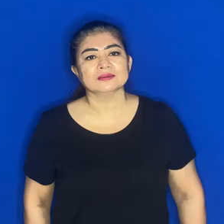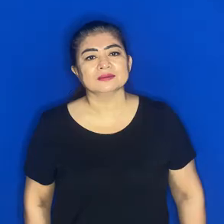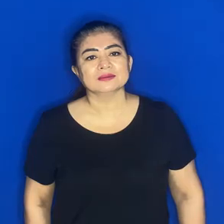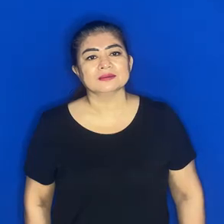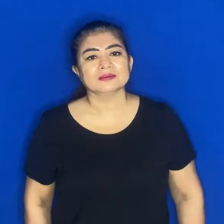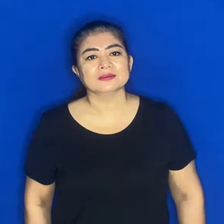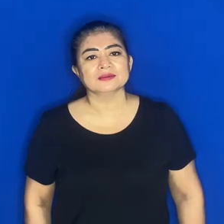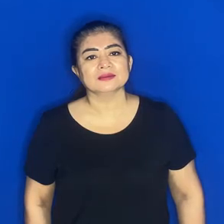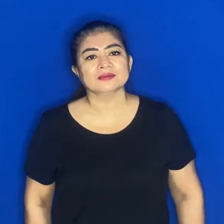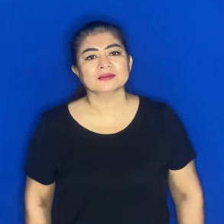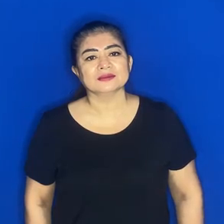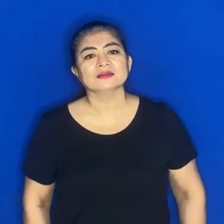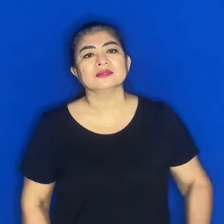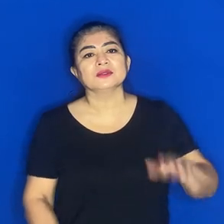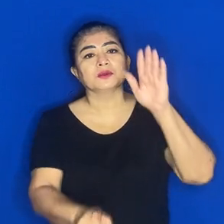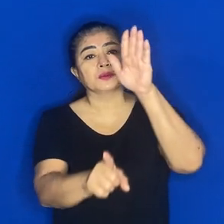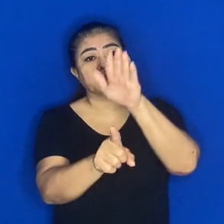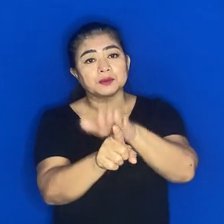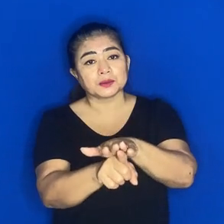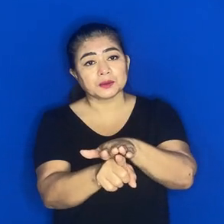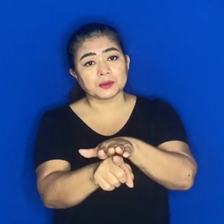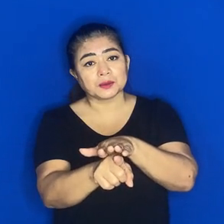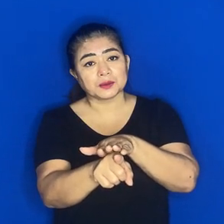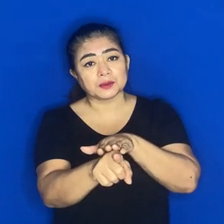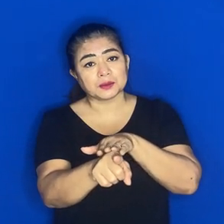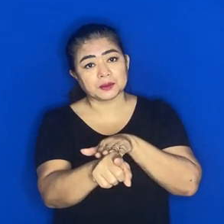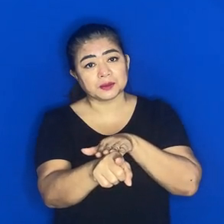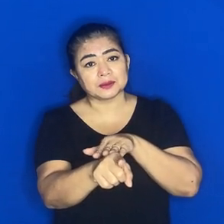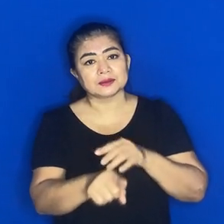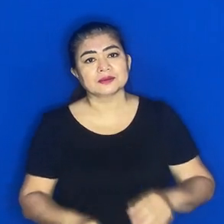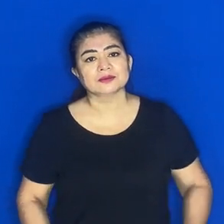slow